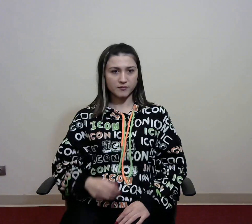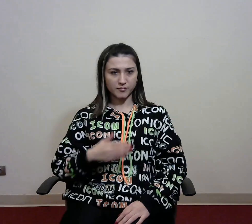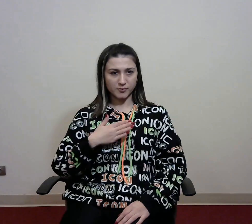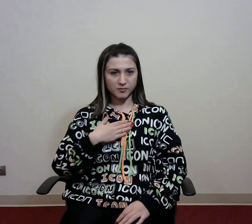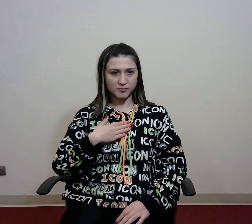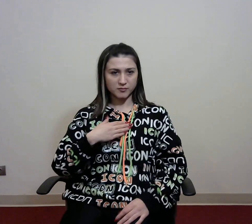mən